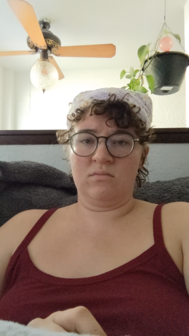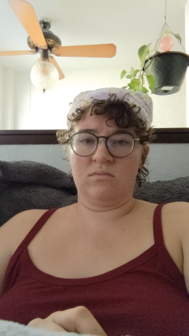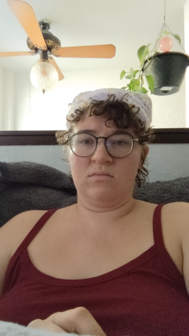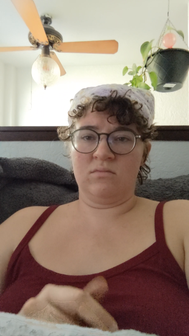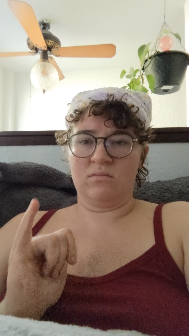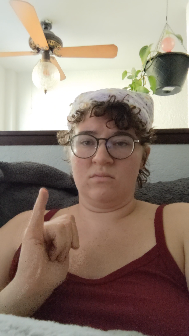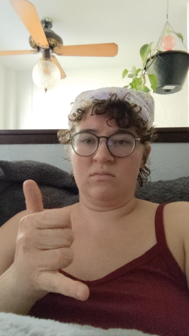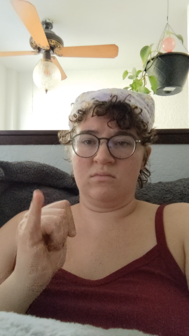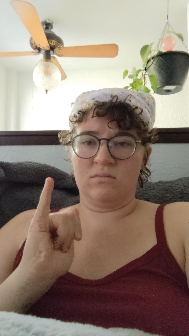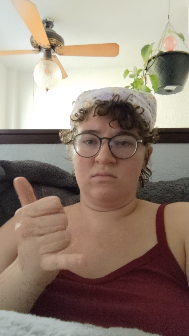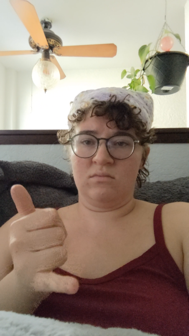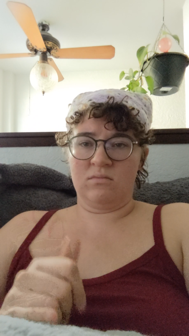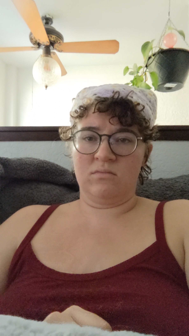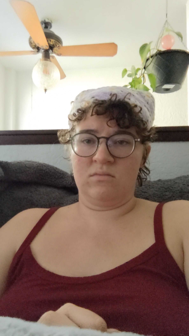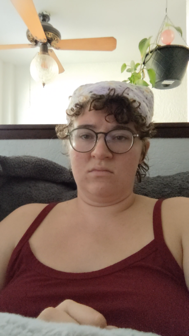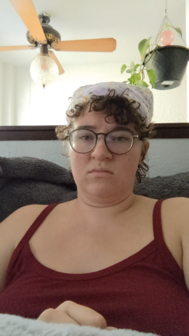rocking chair